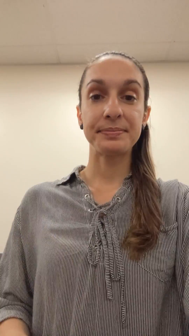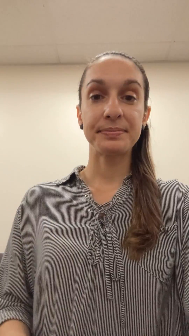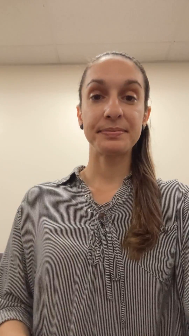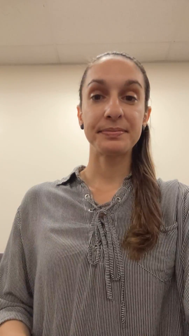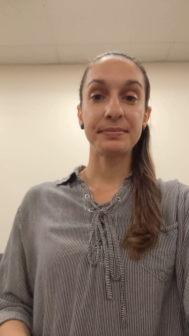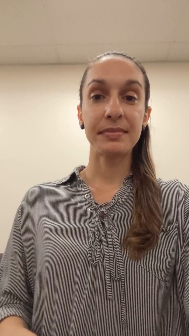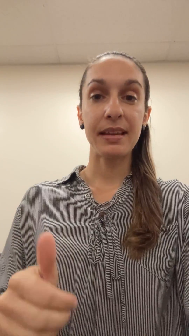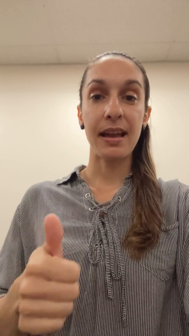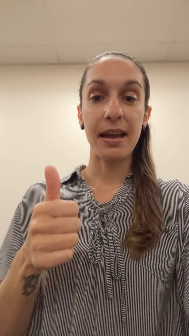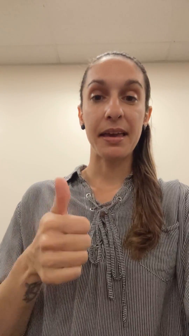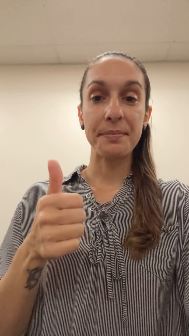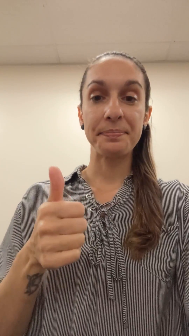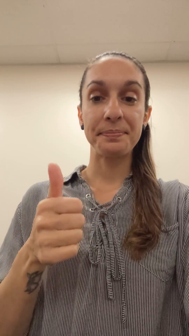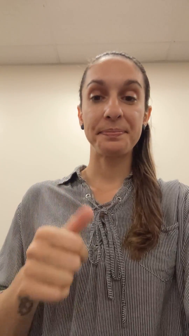help